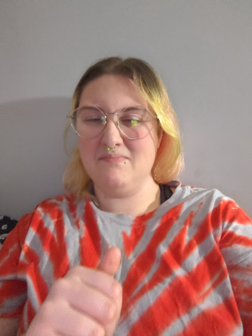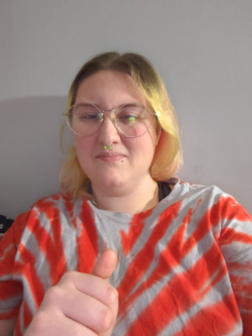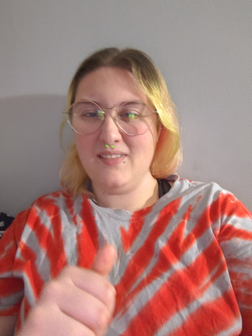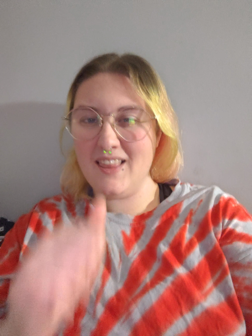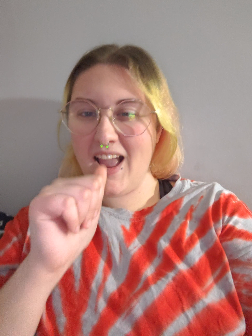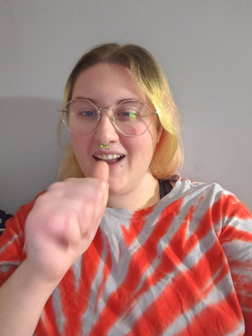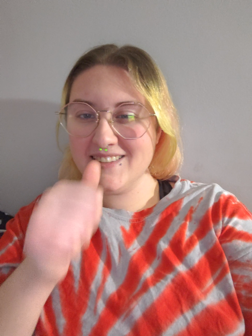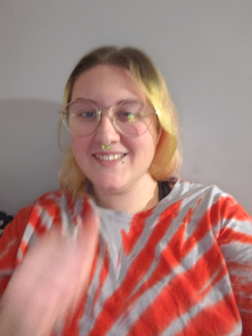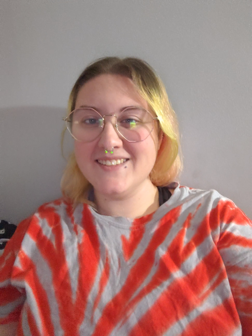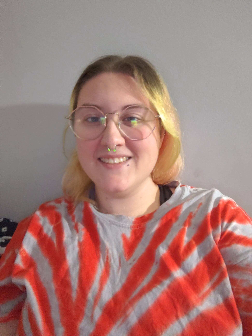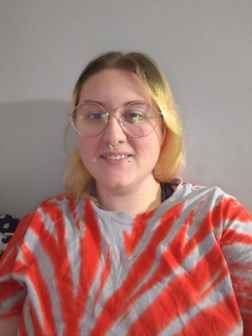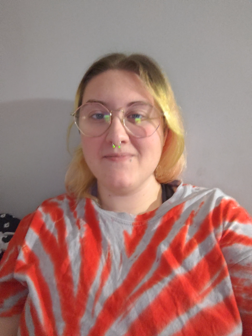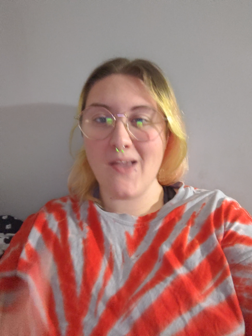nuts